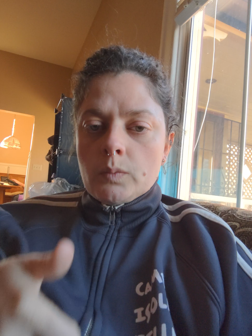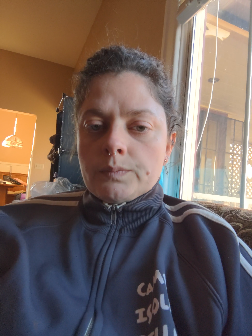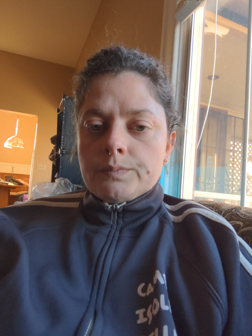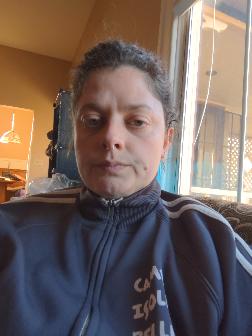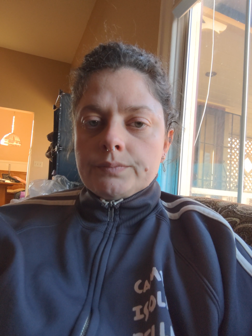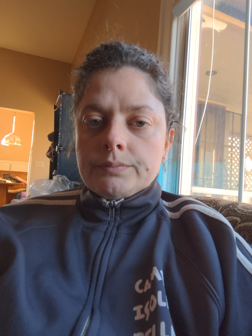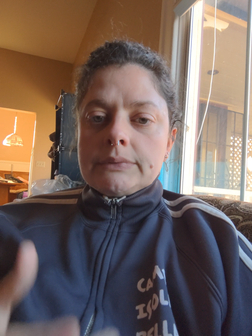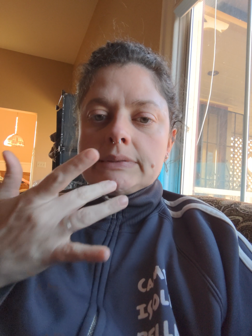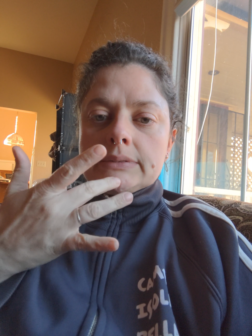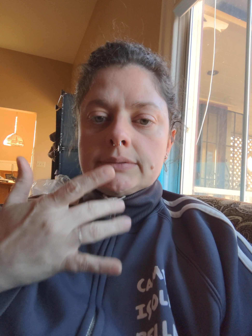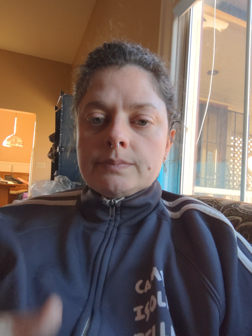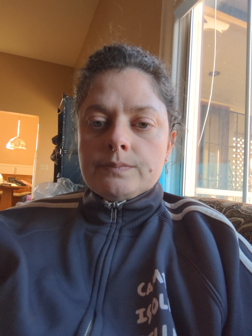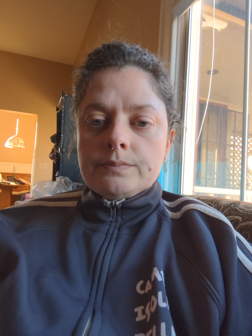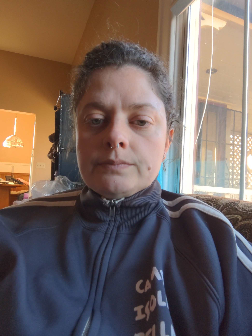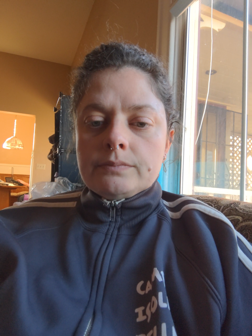taste